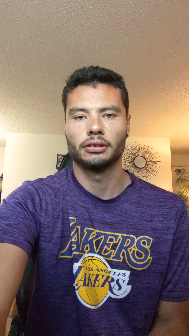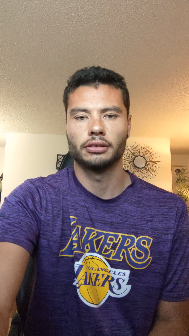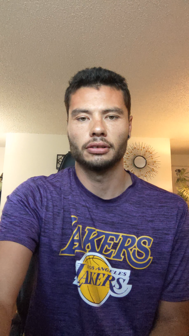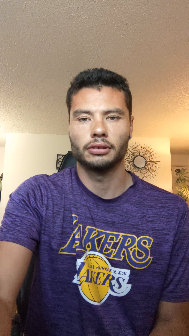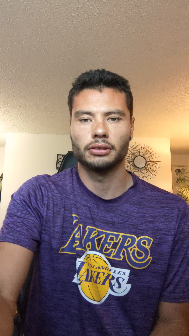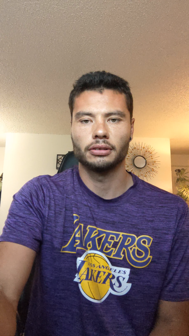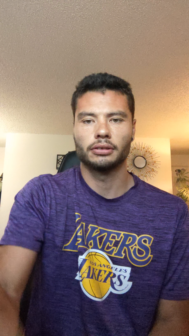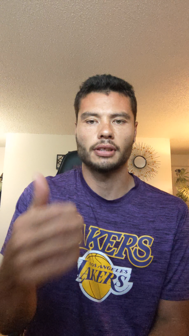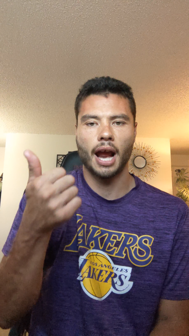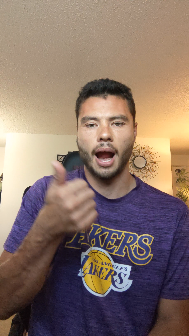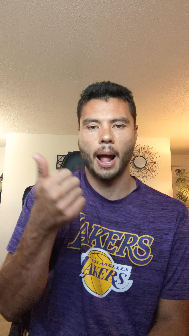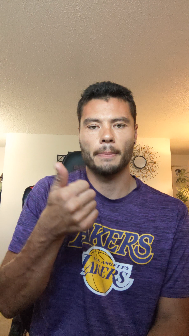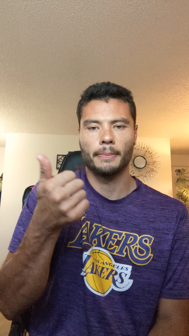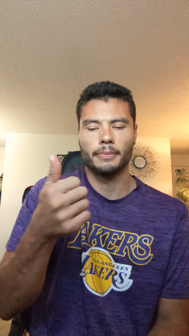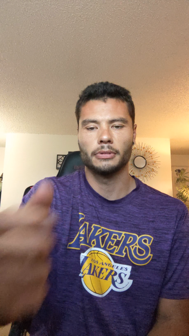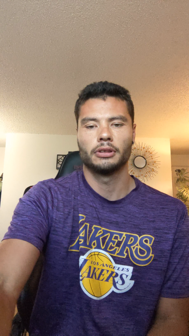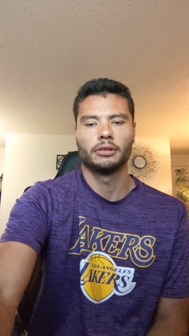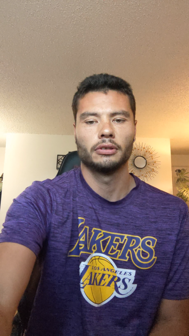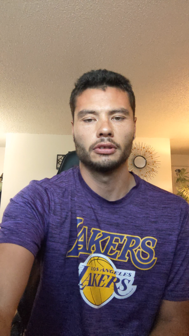help